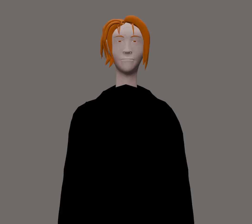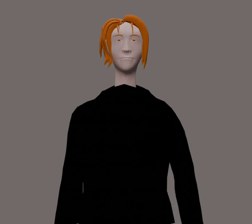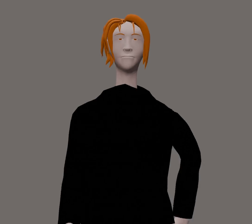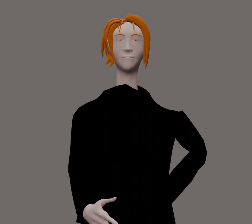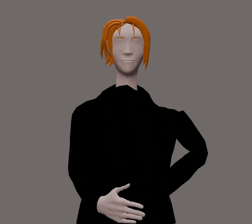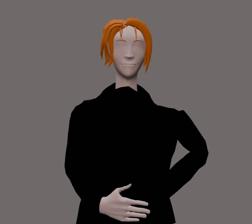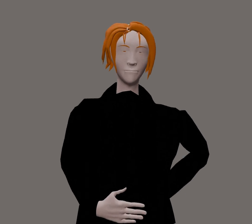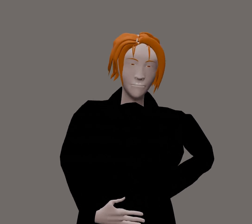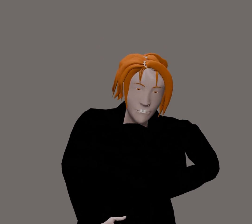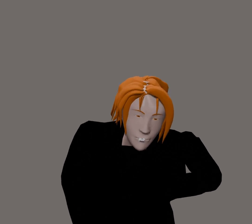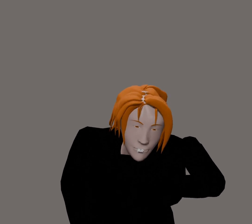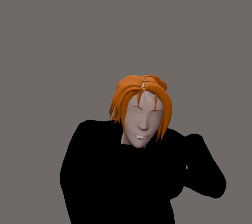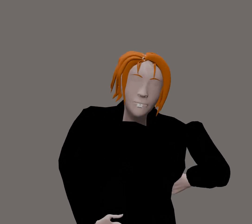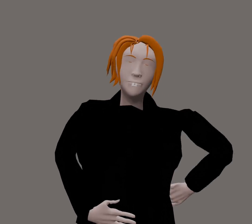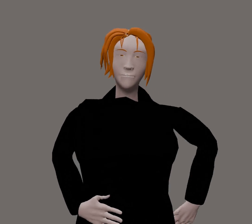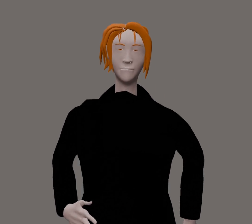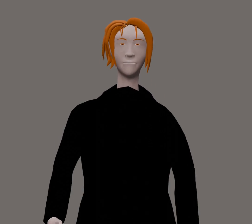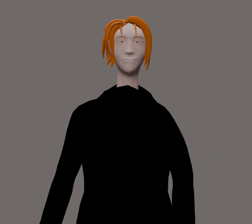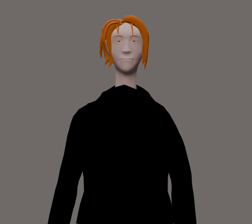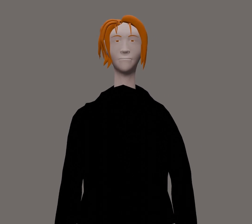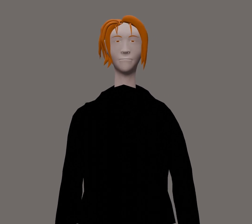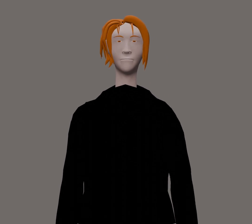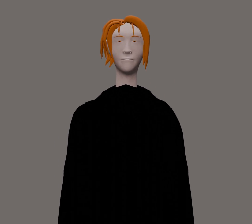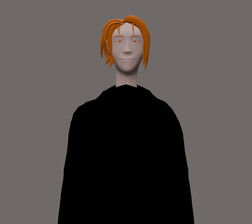Bow Salute